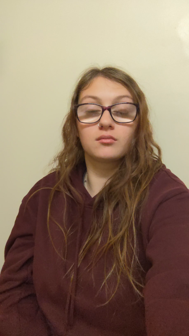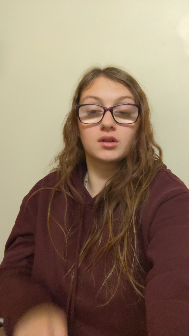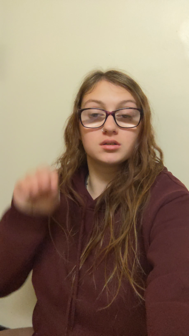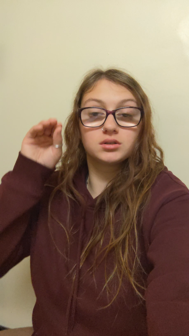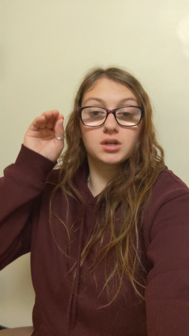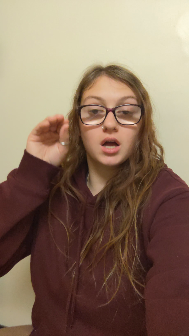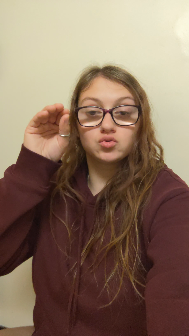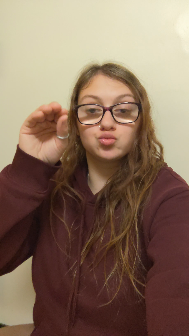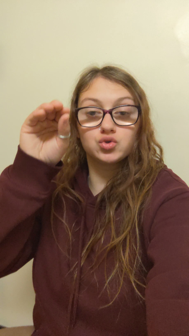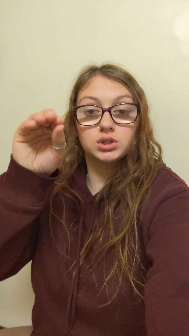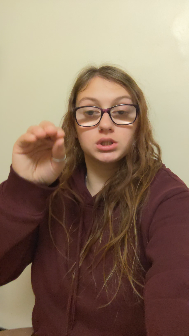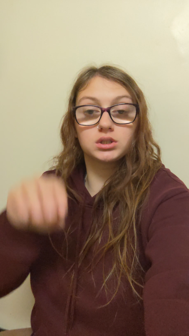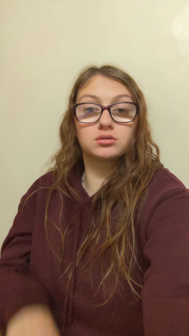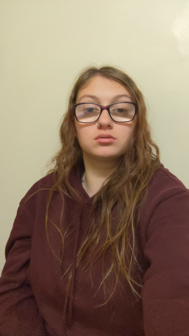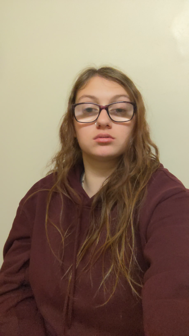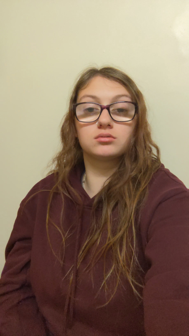dinosaur